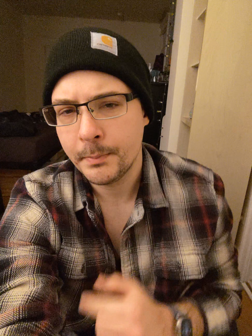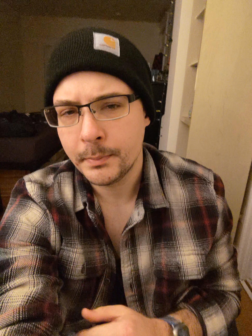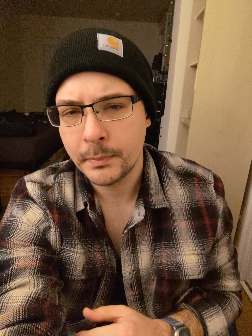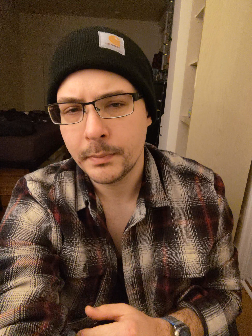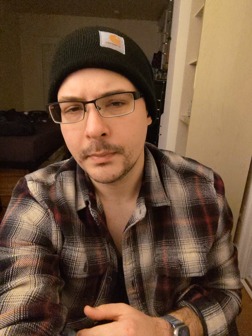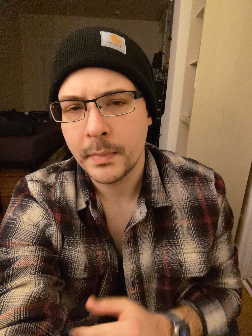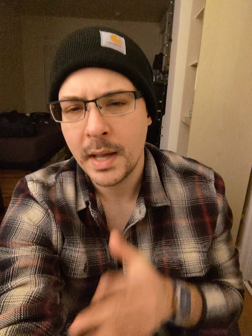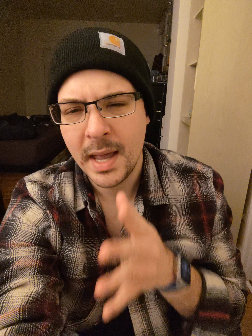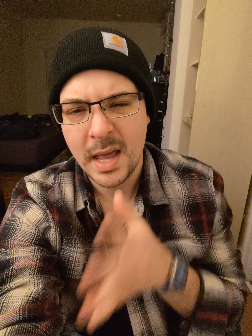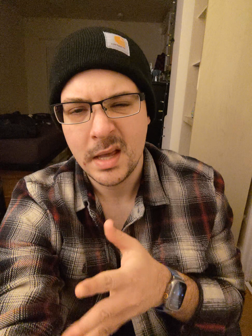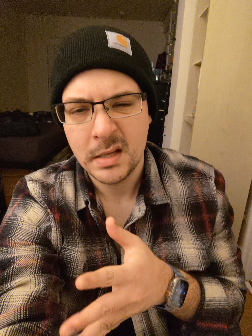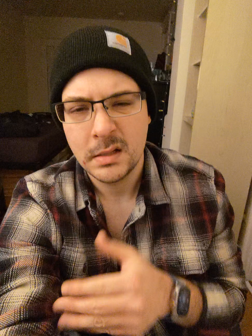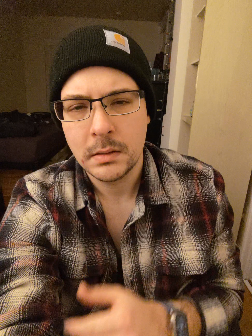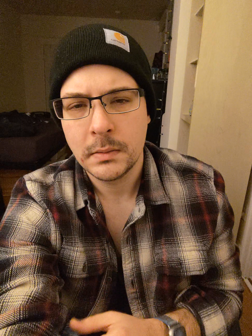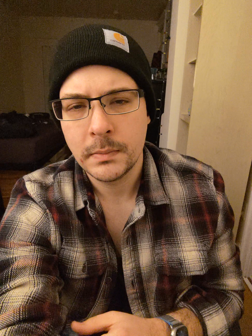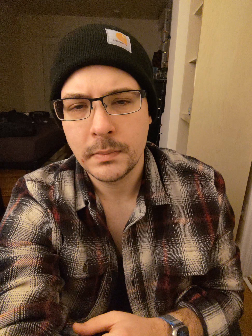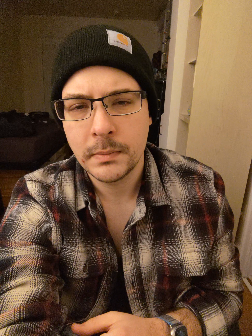hate